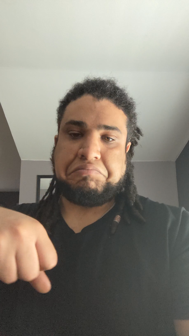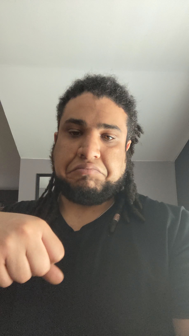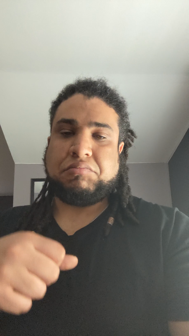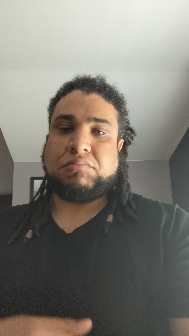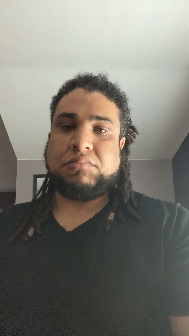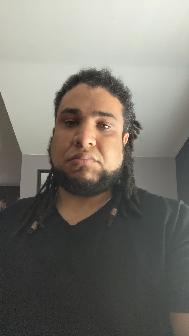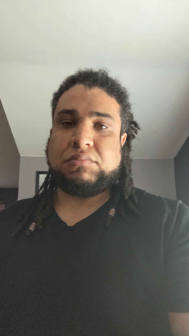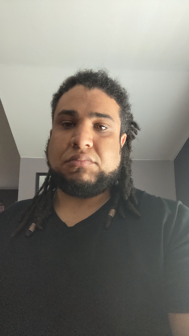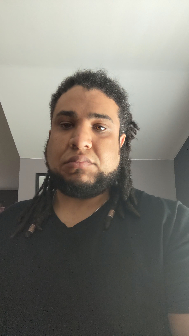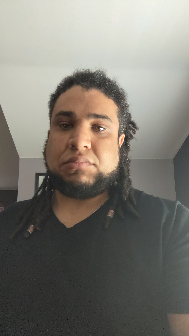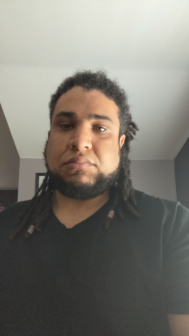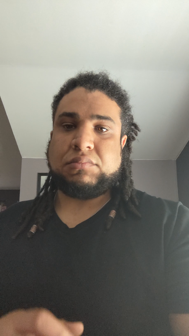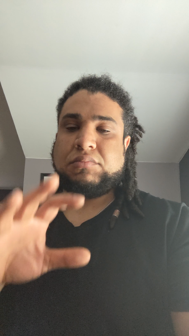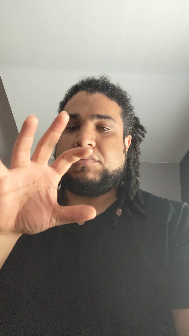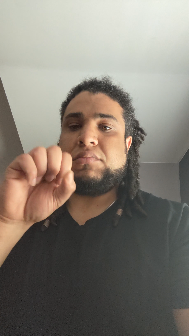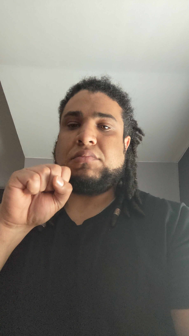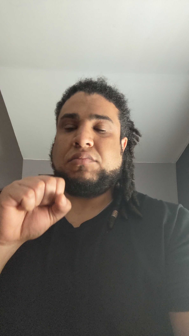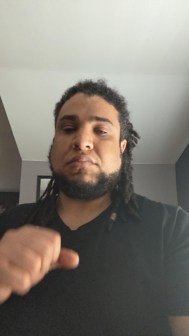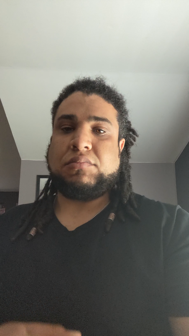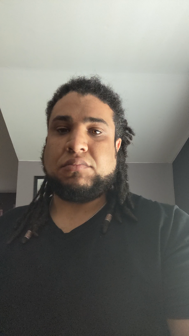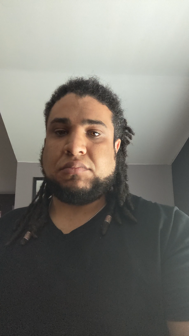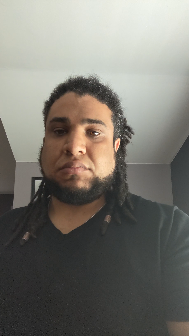catch